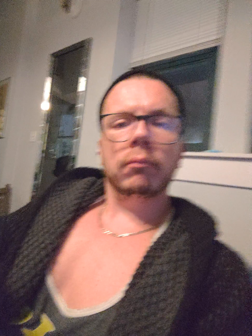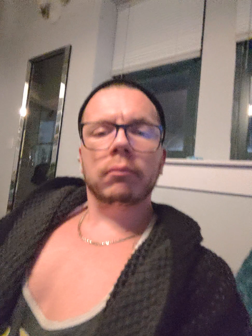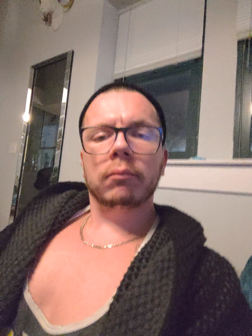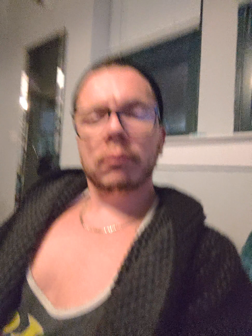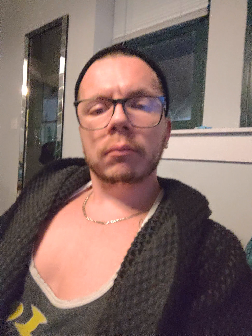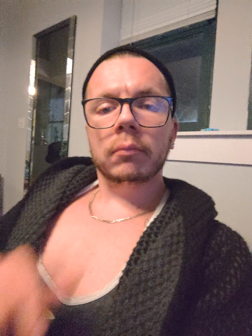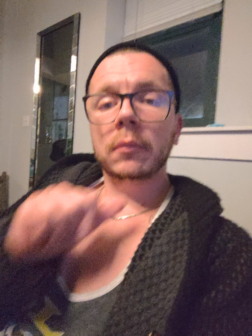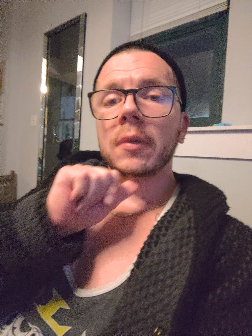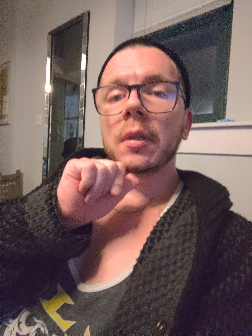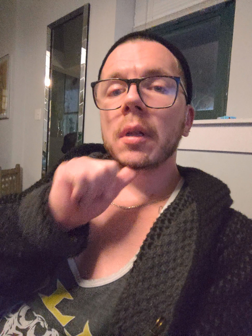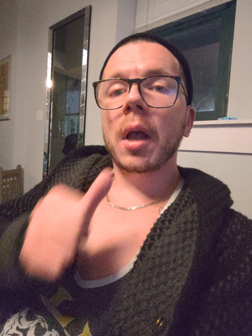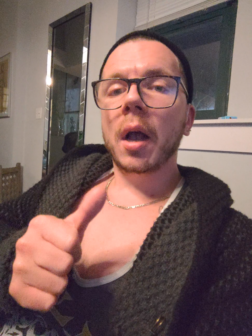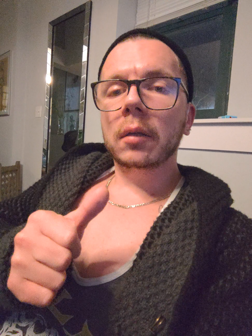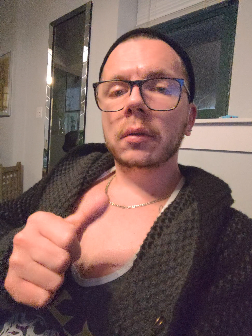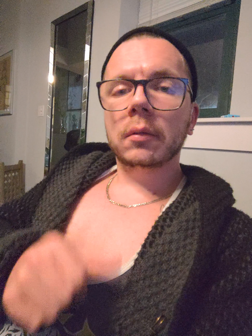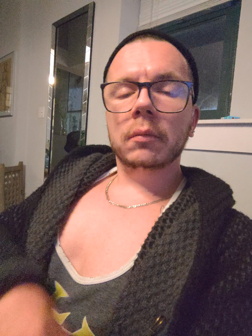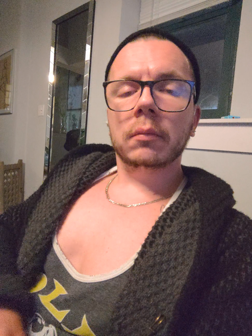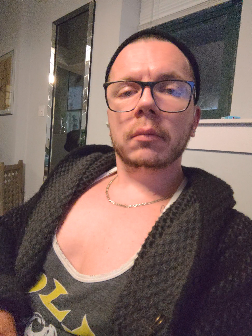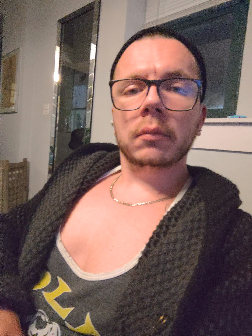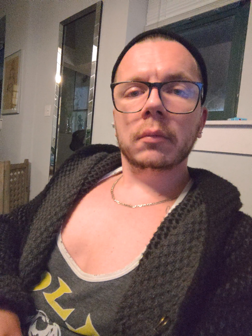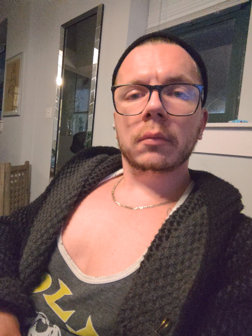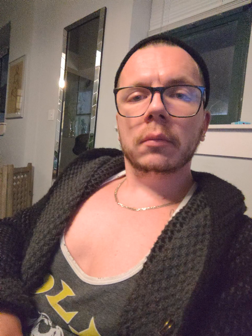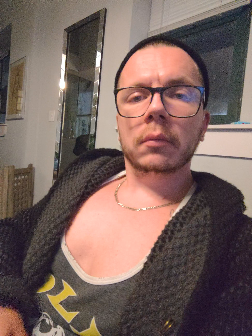not